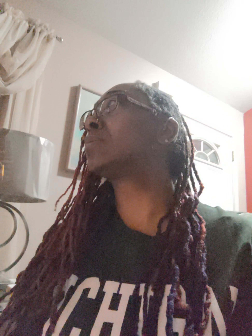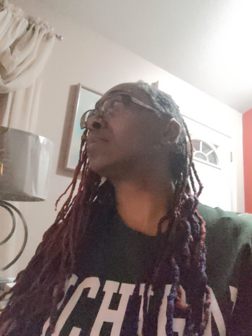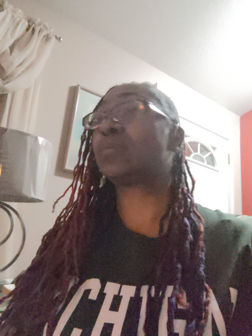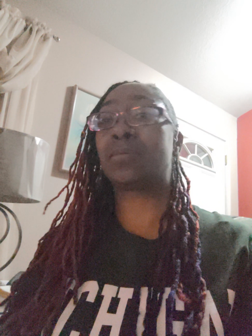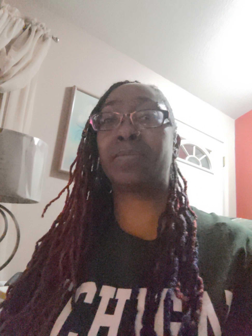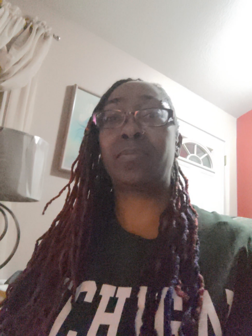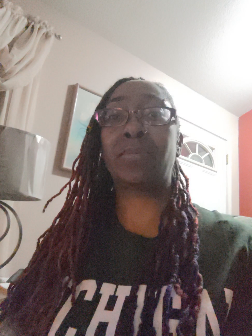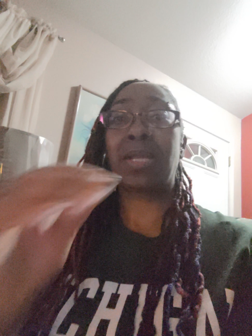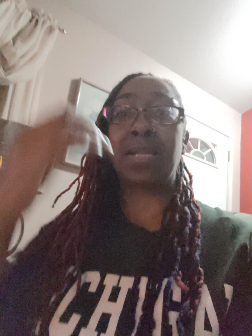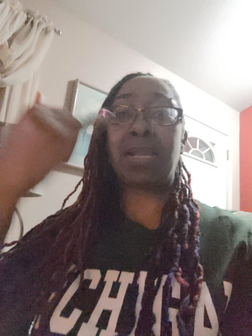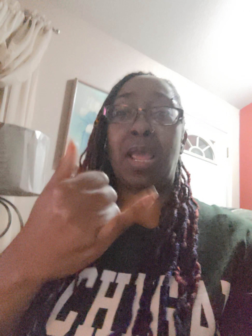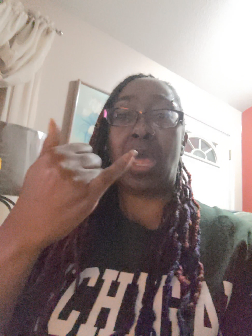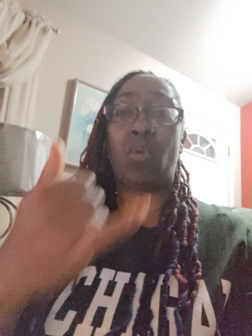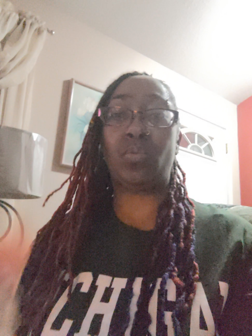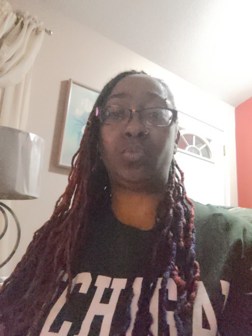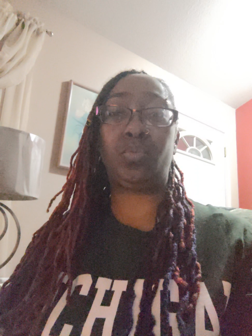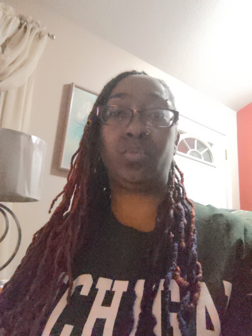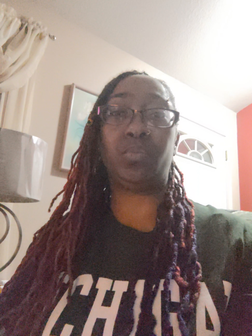now